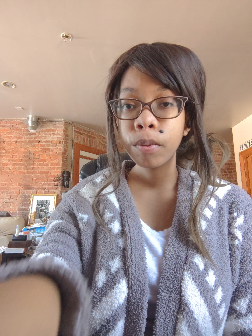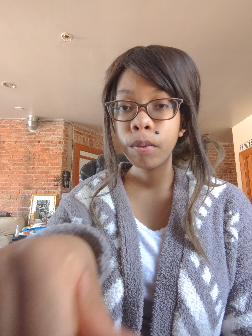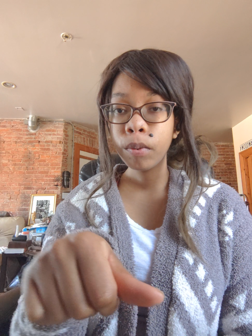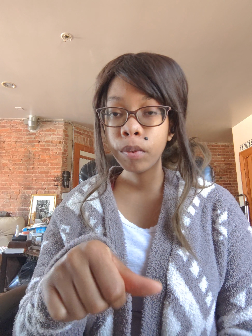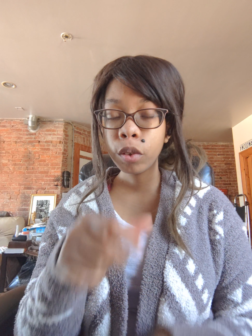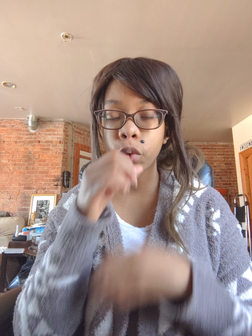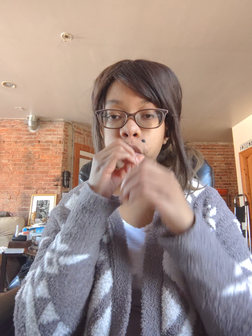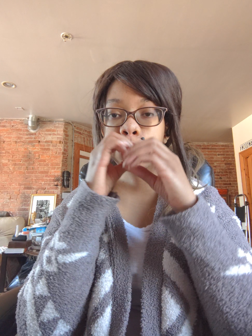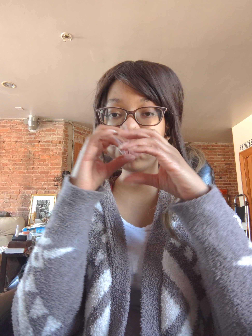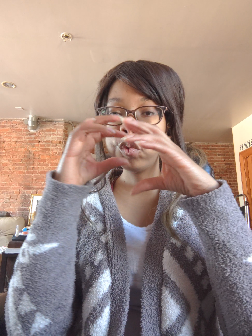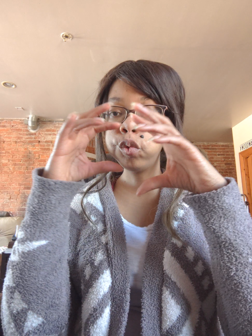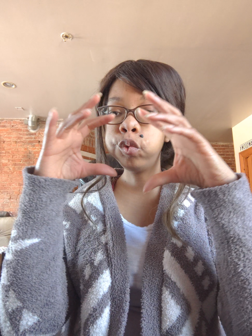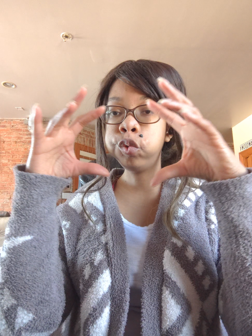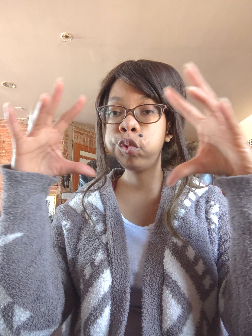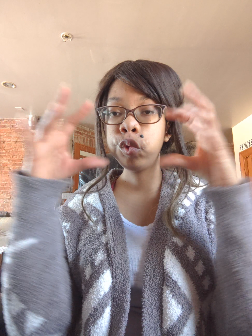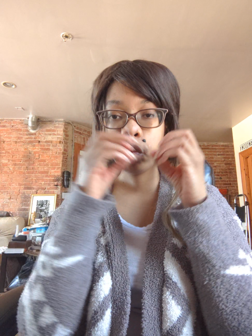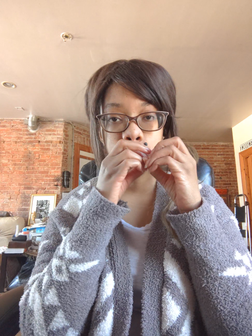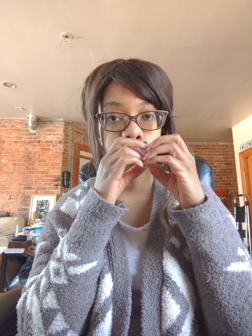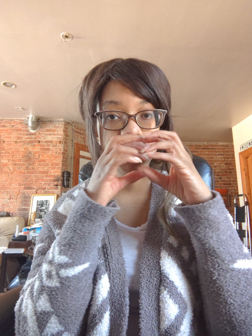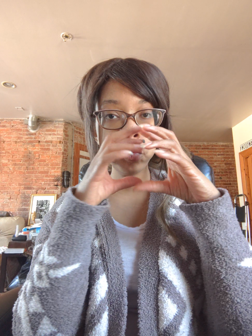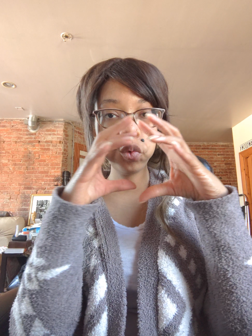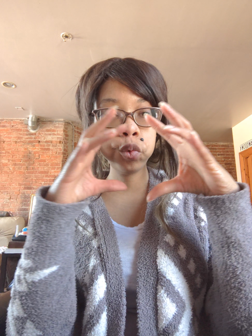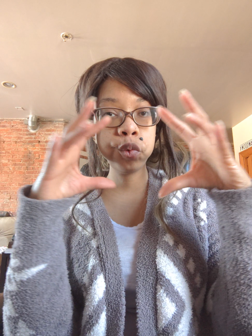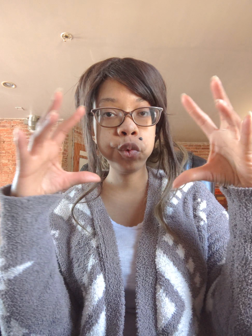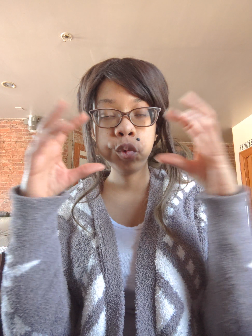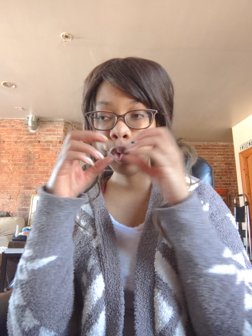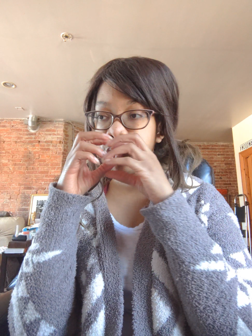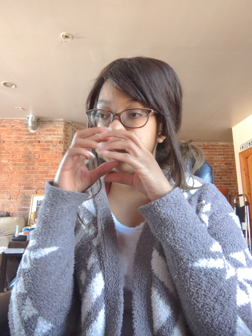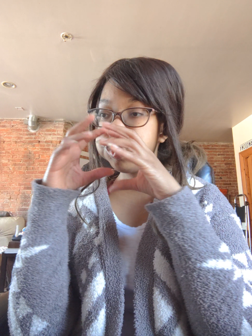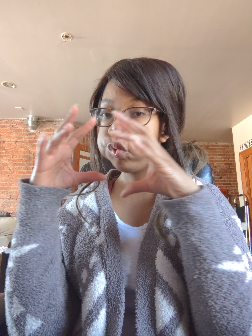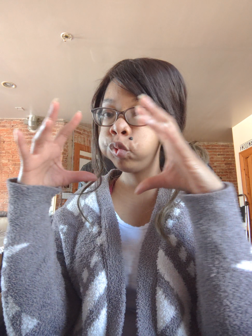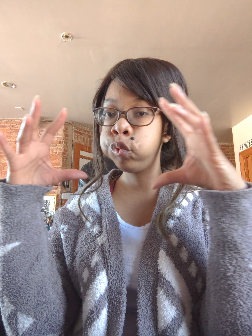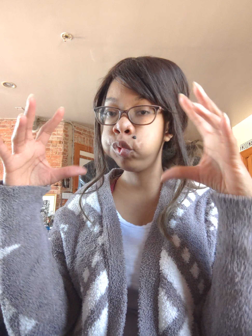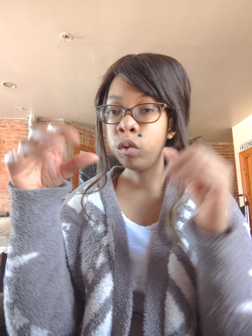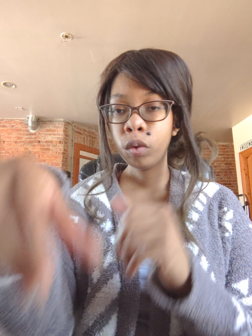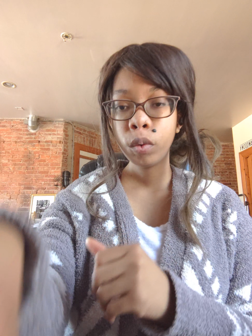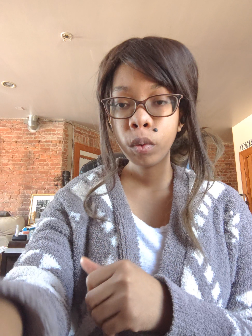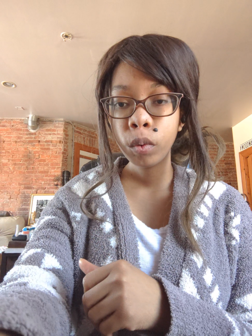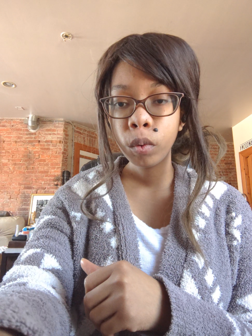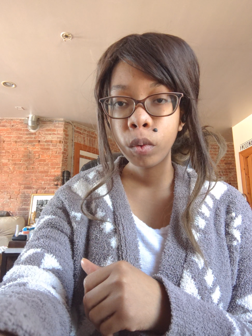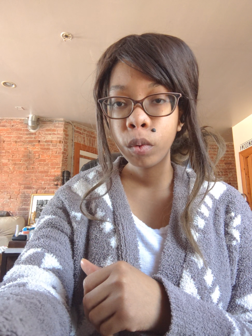balloon